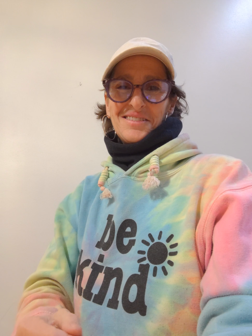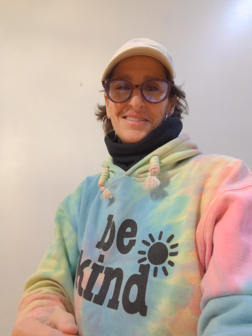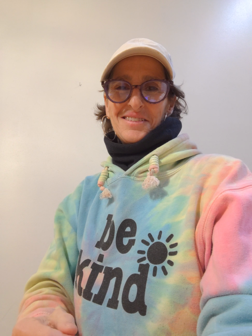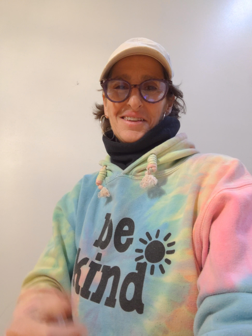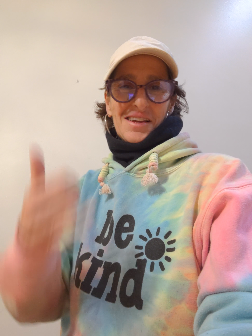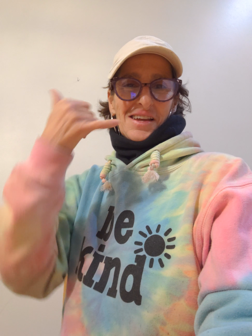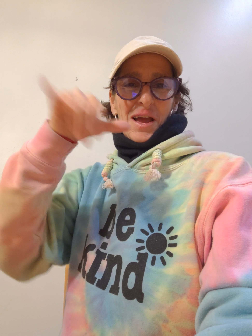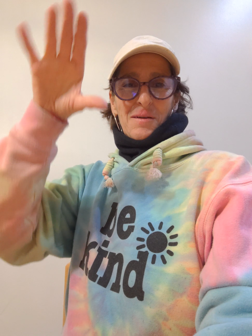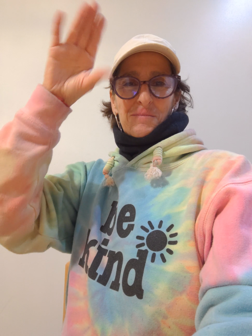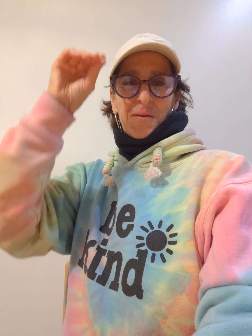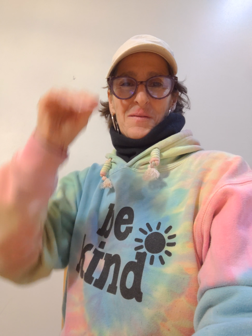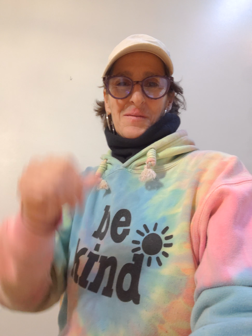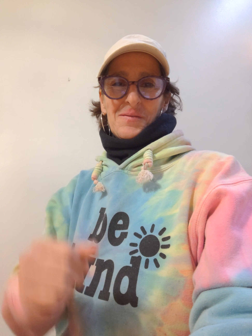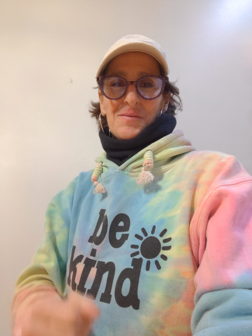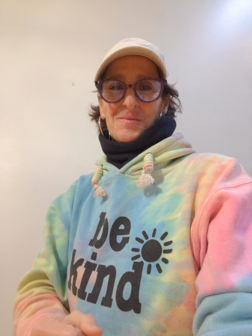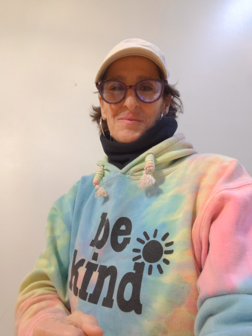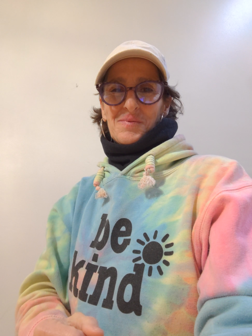cowboy